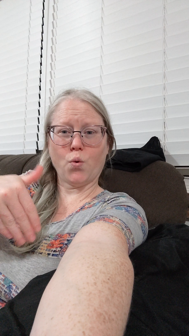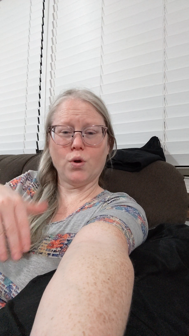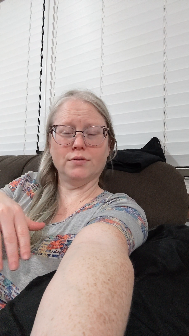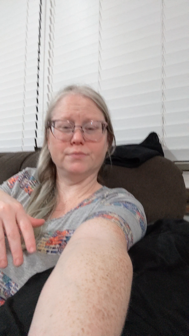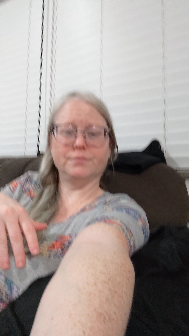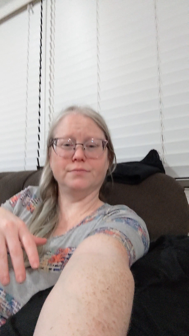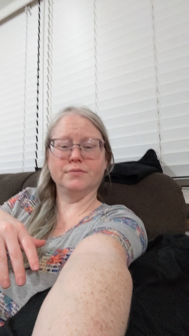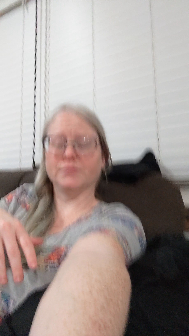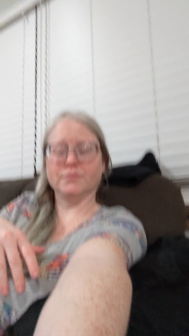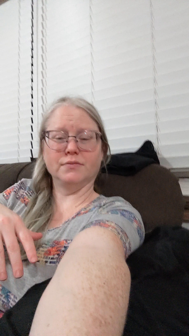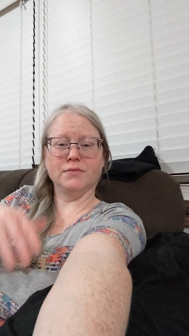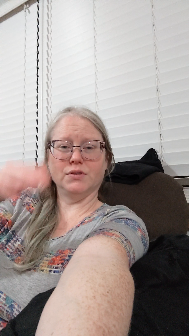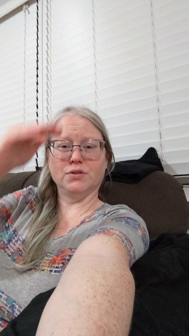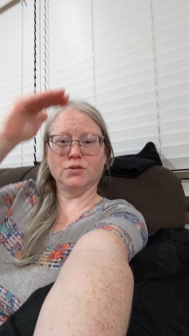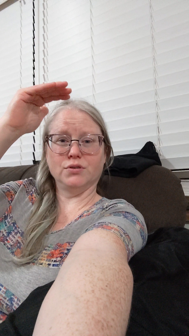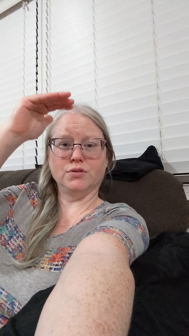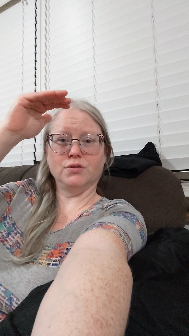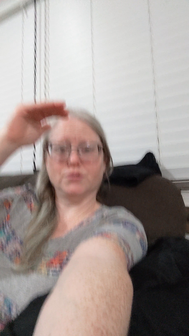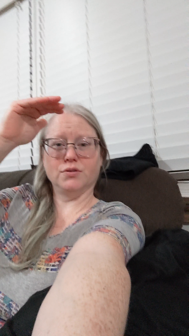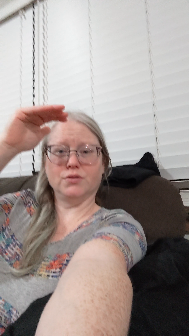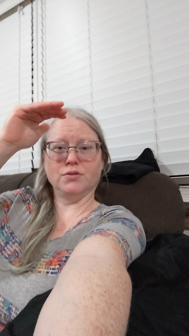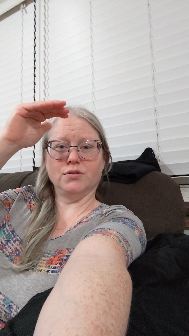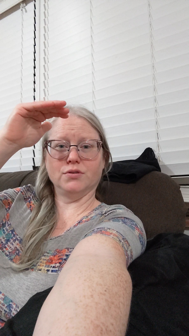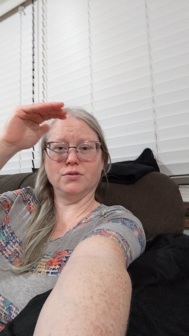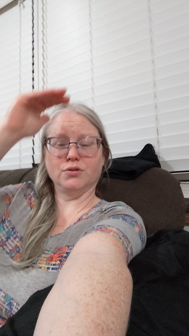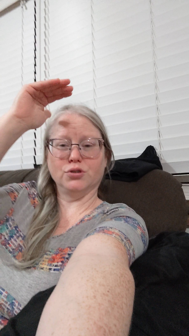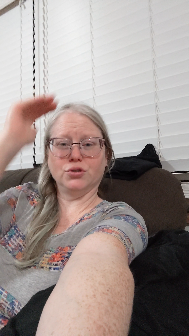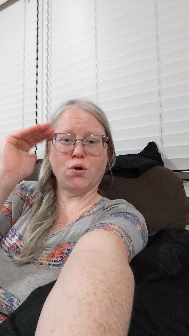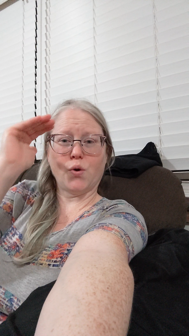short